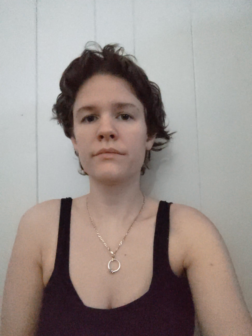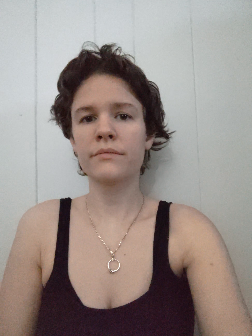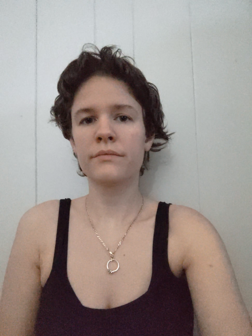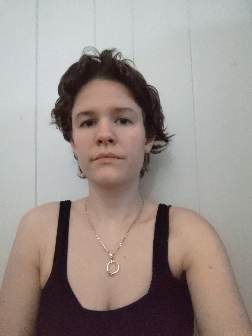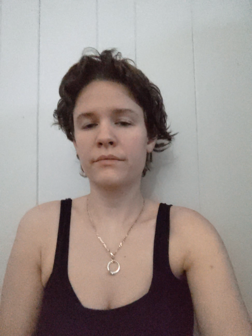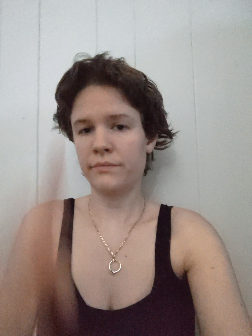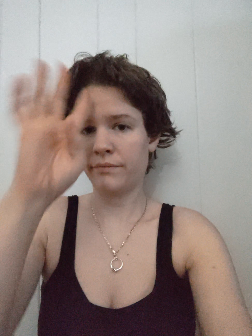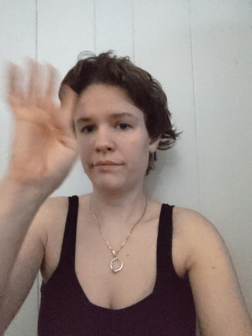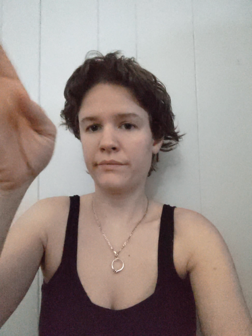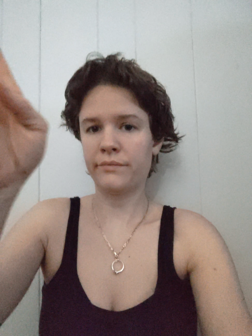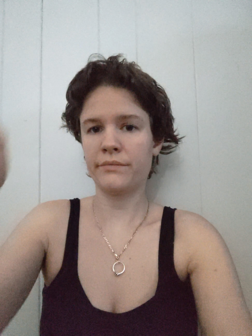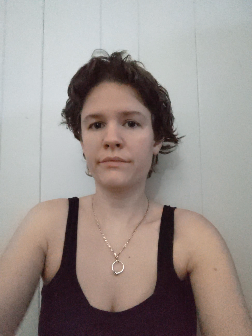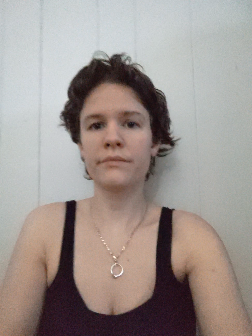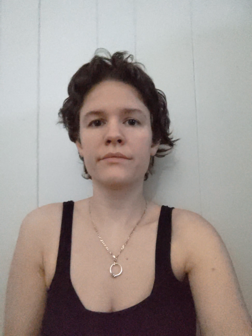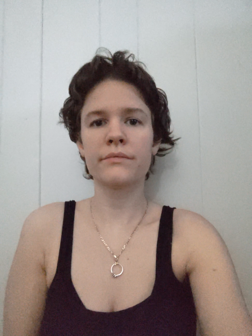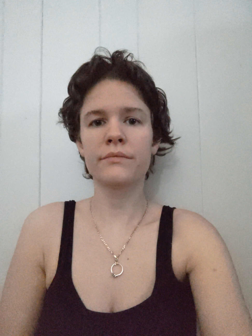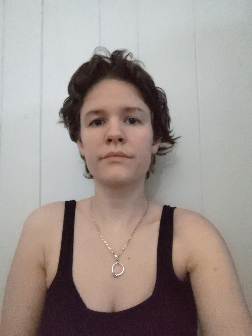pretend